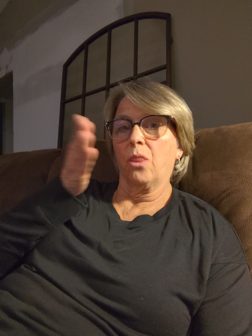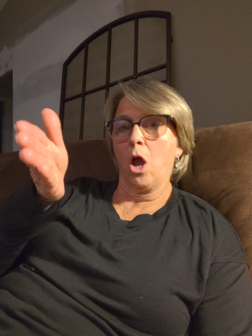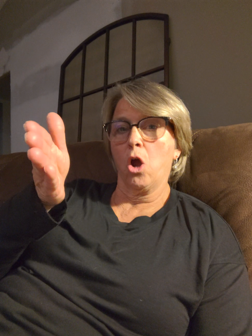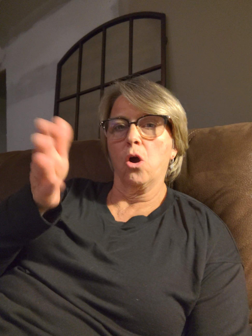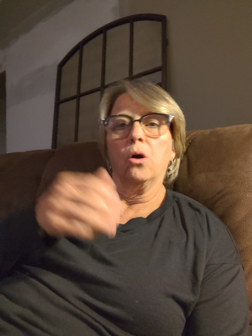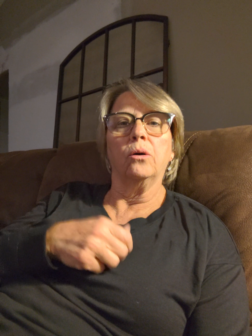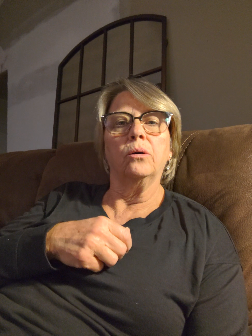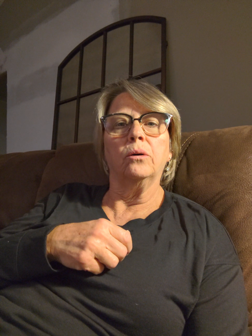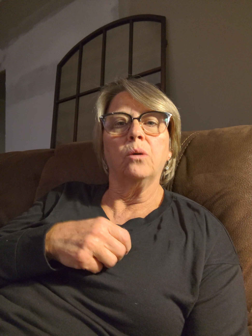there